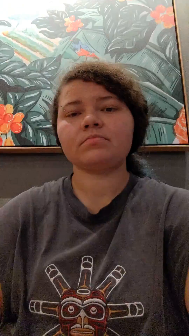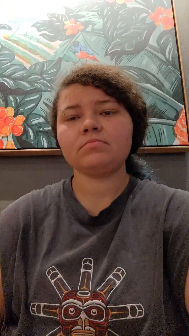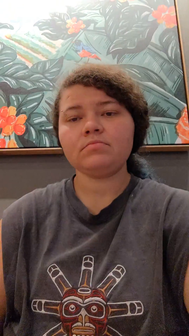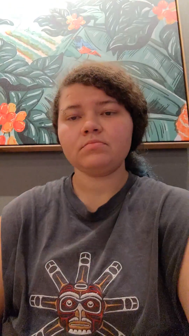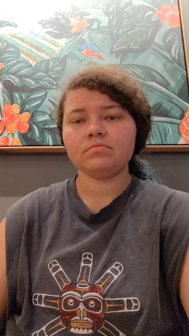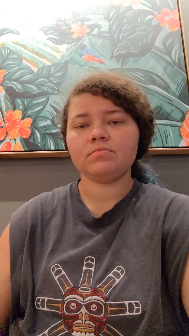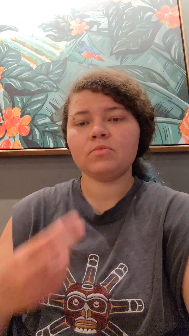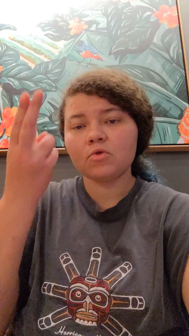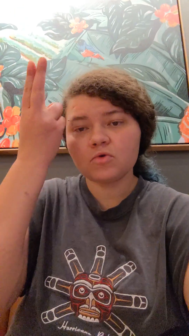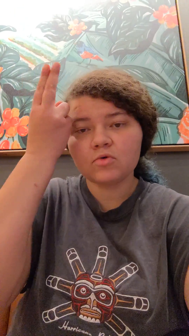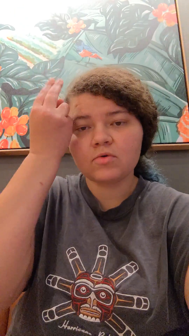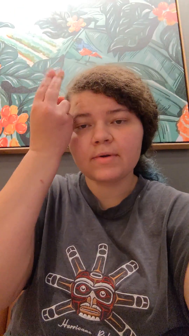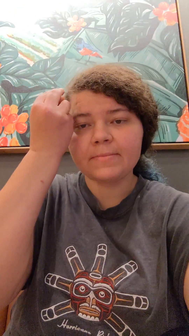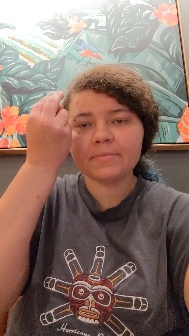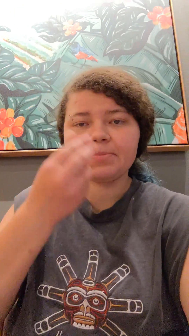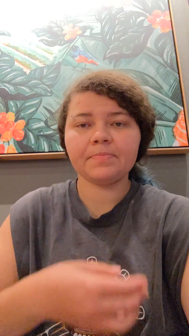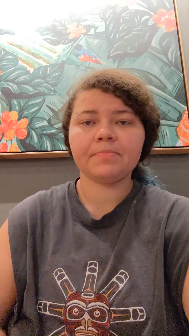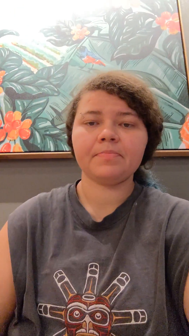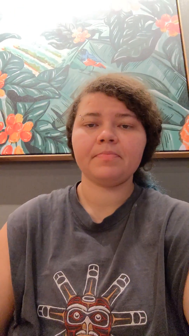rabbit